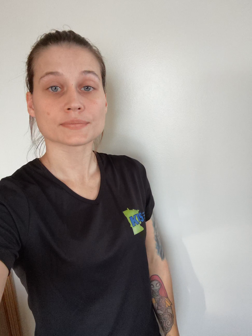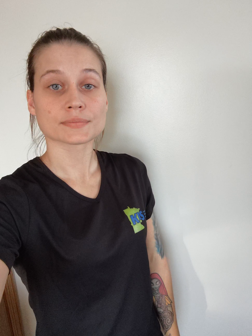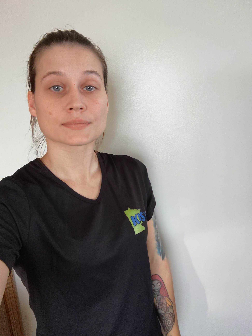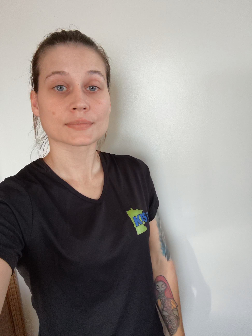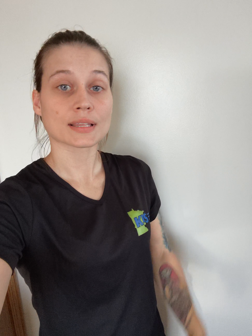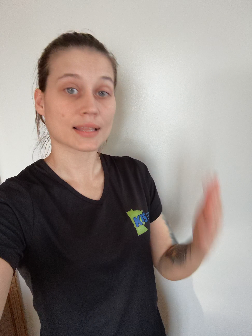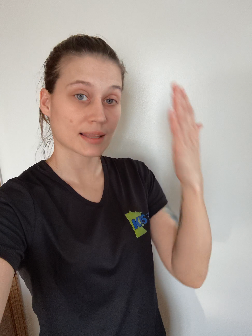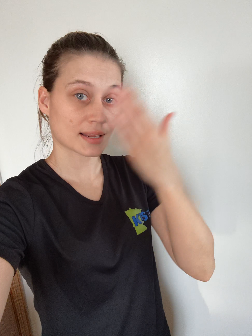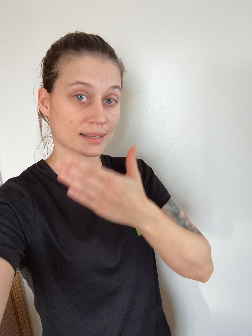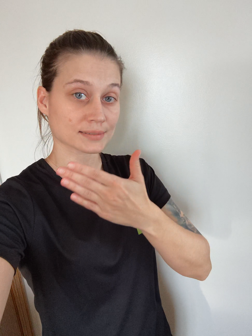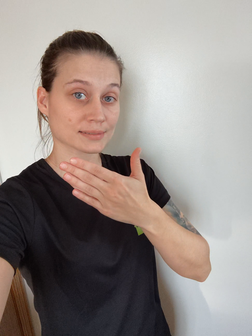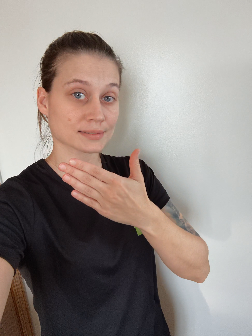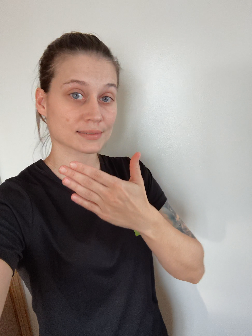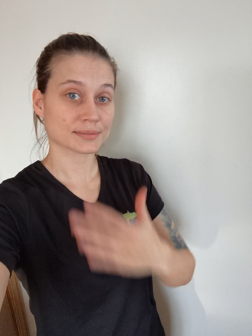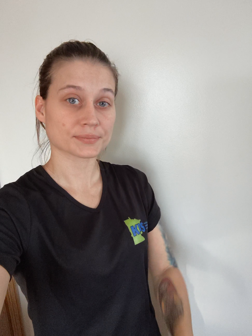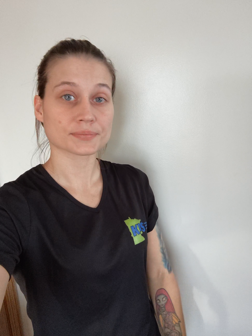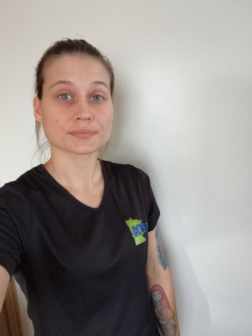night